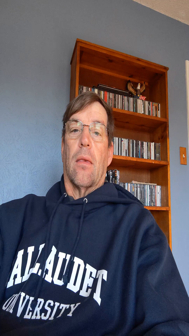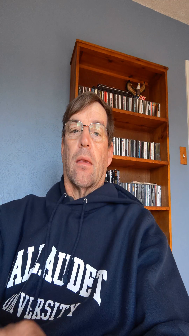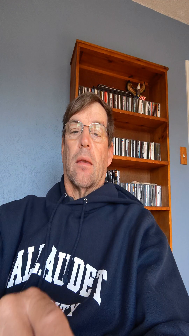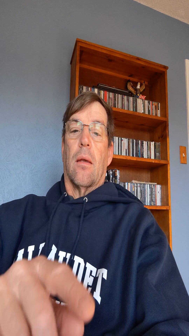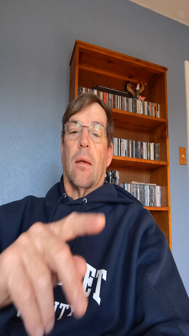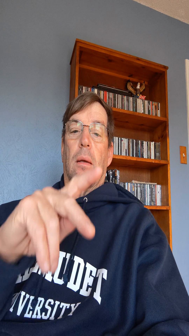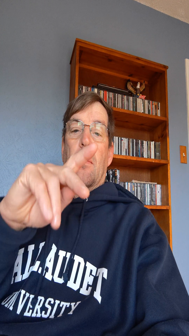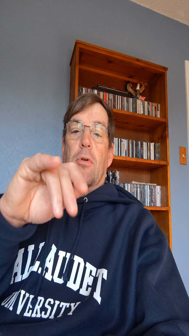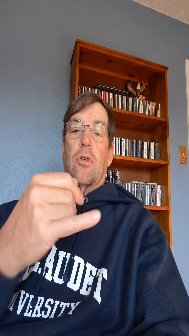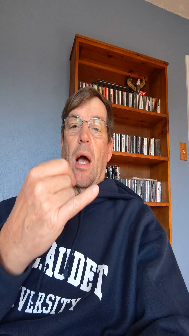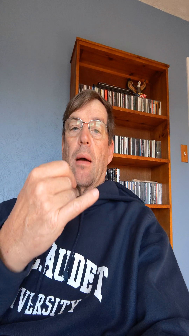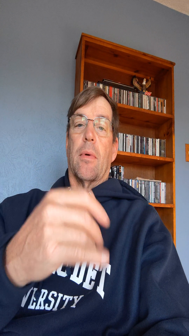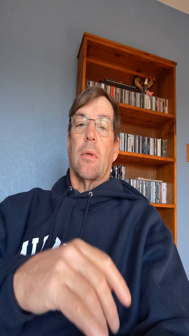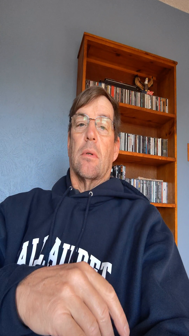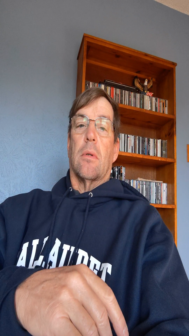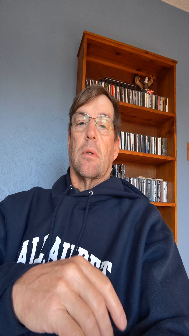pajamas